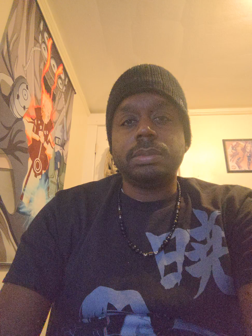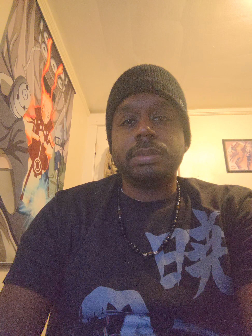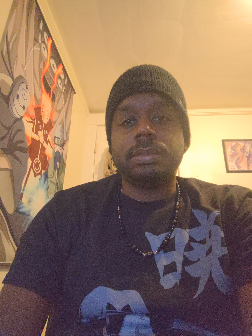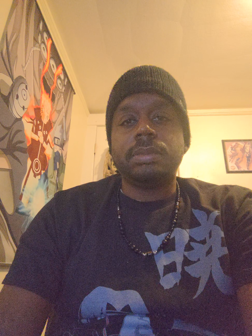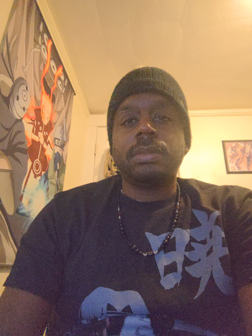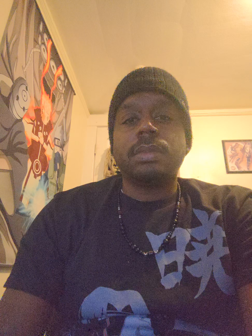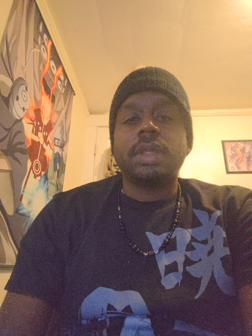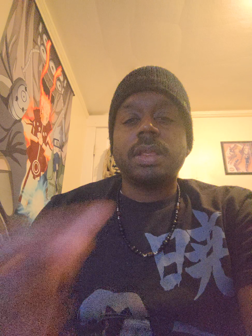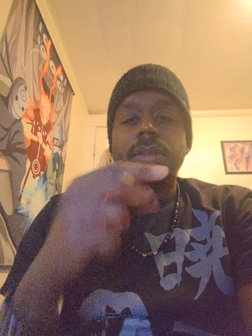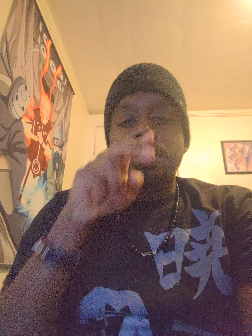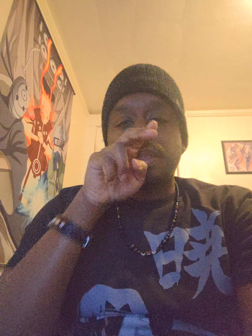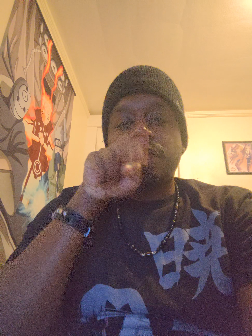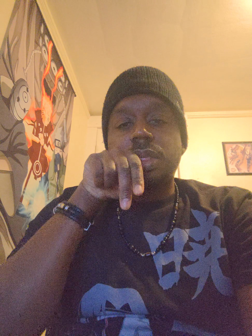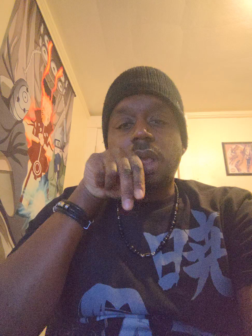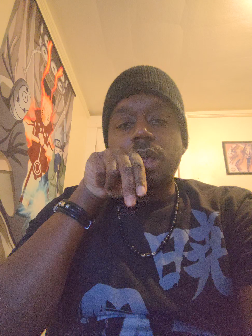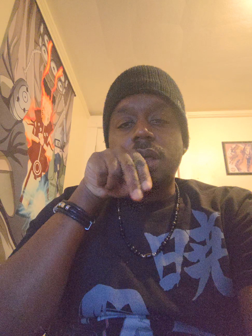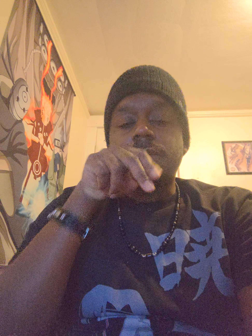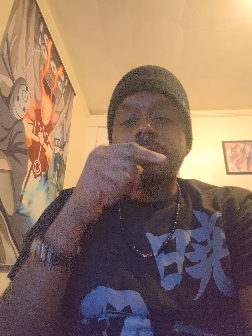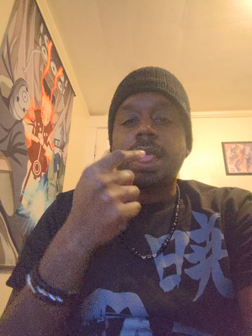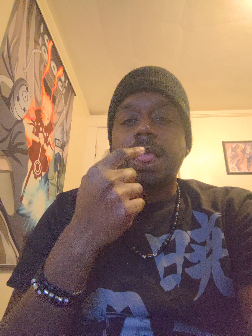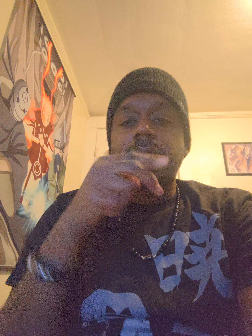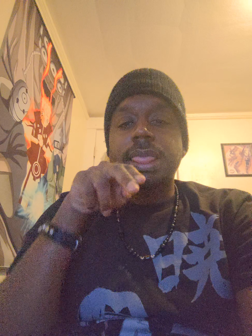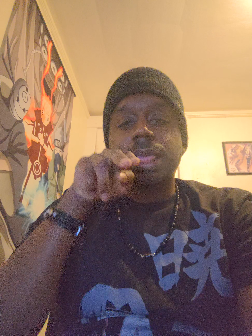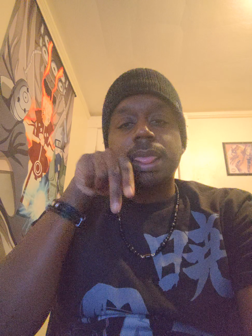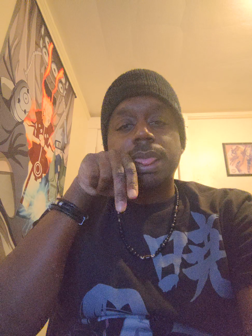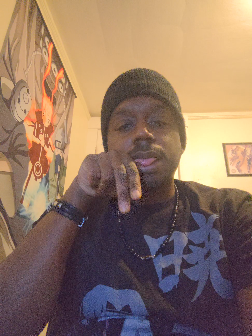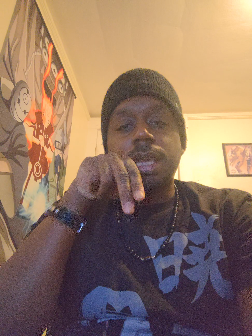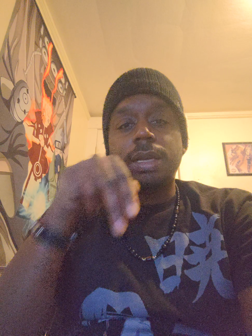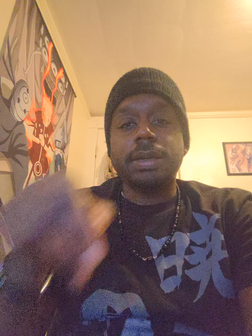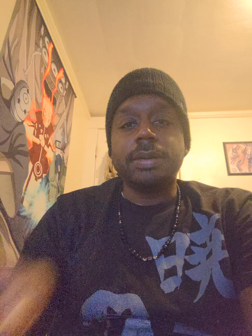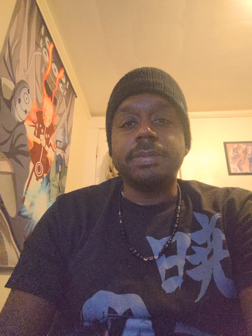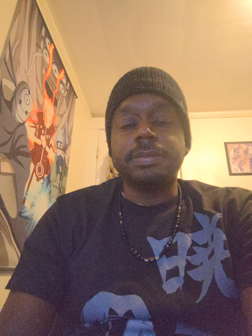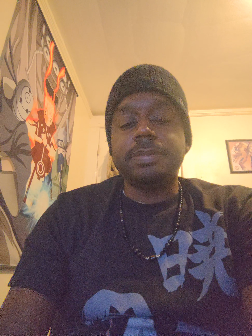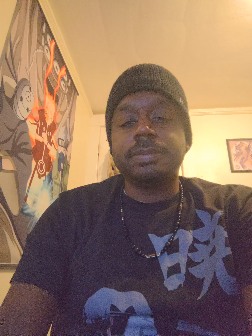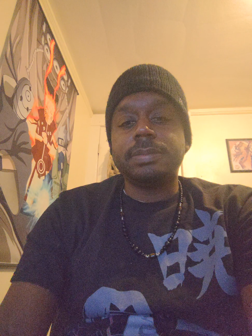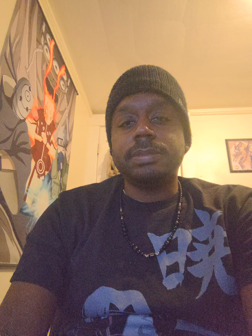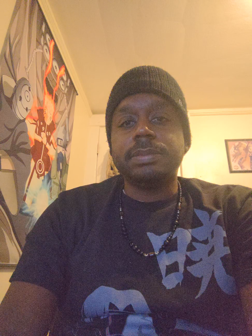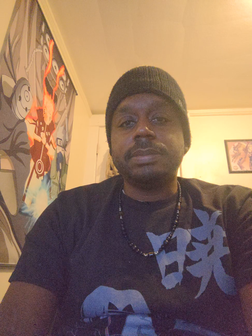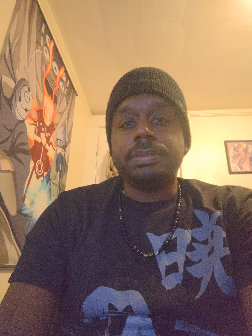tongue